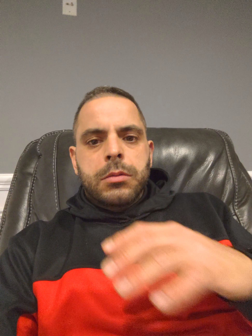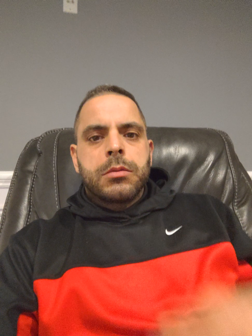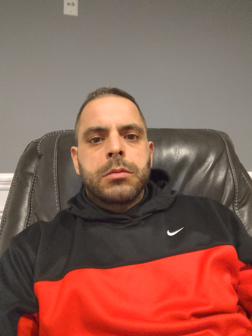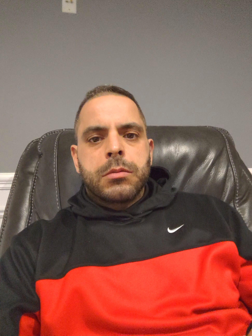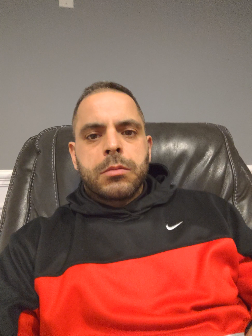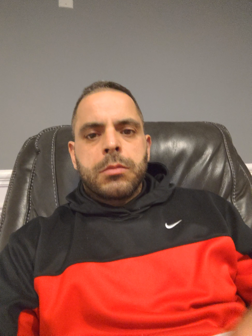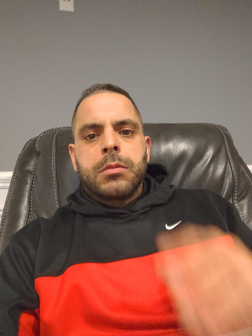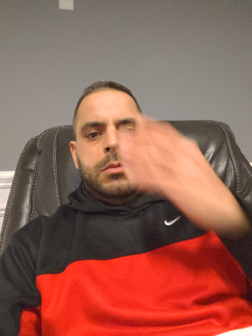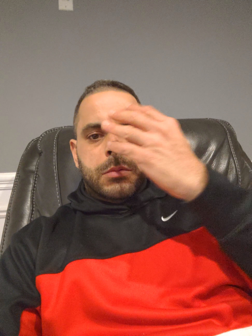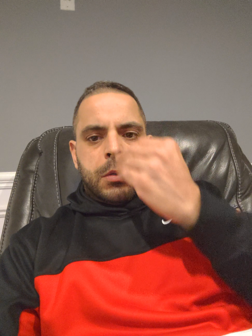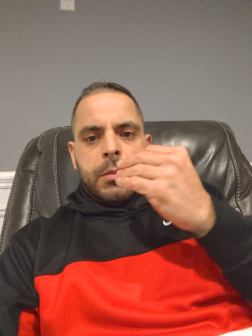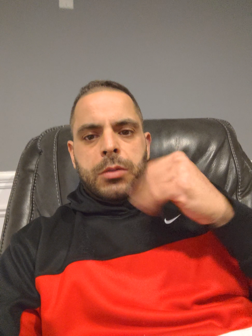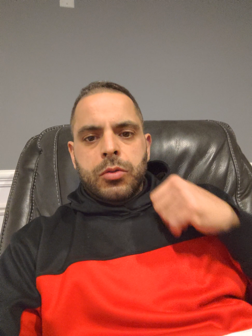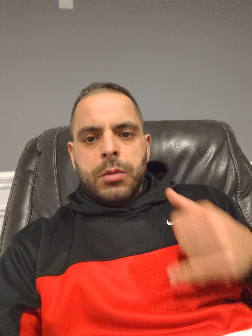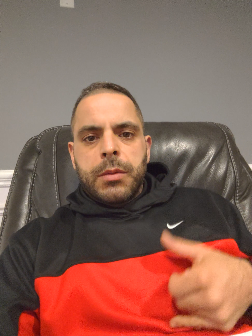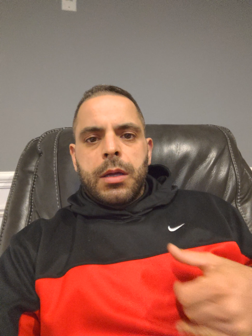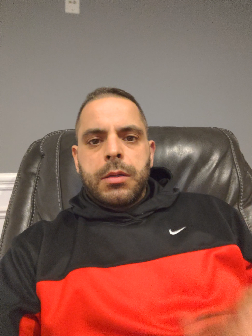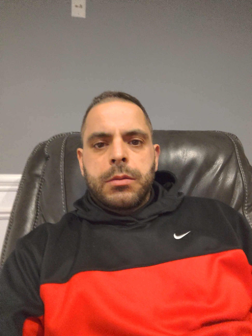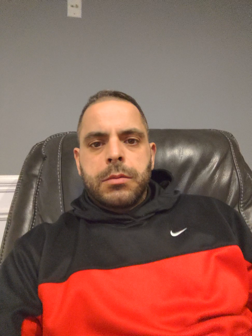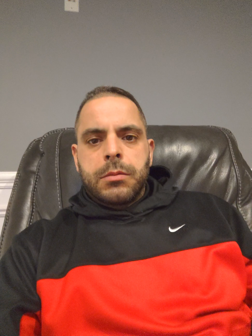pajamas